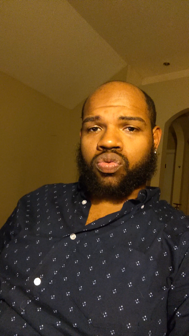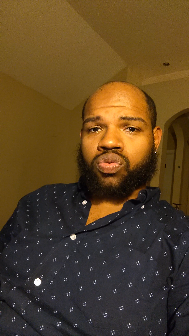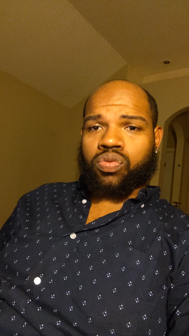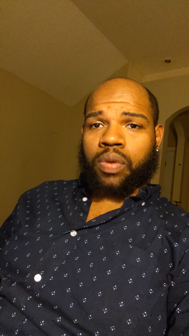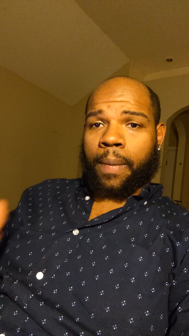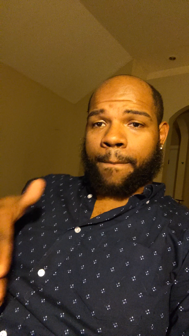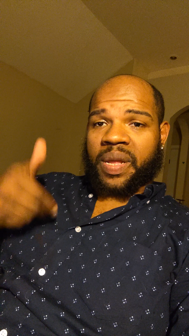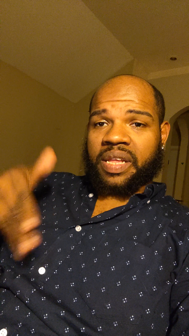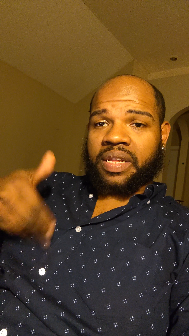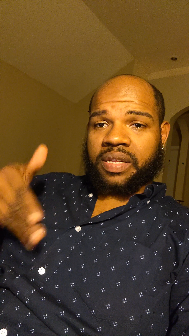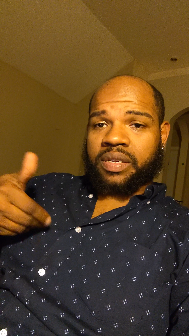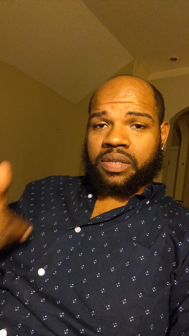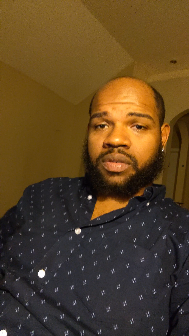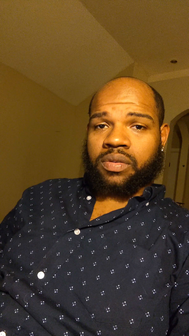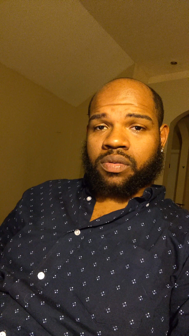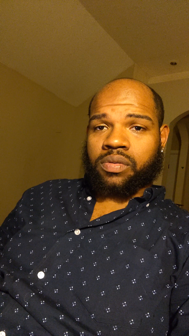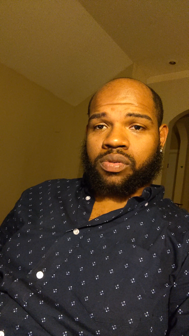pants